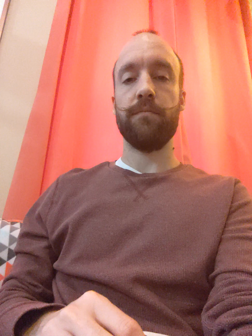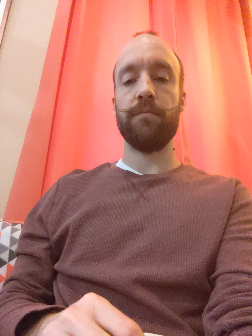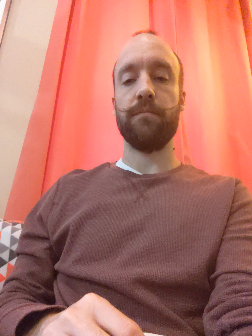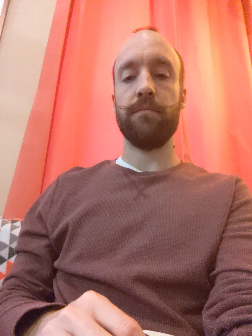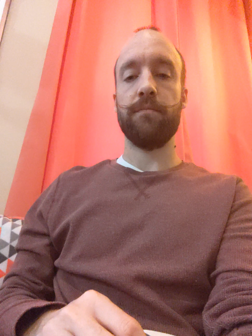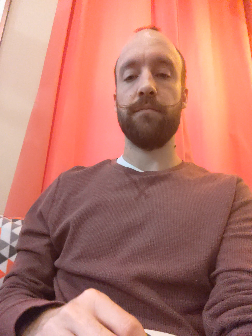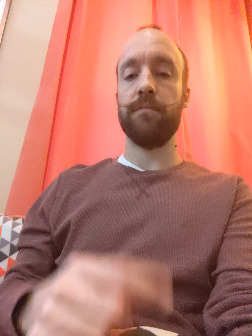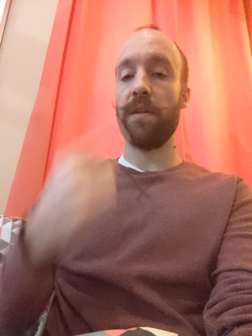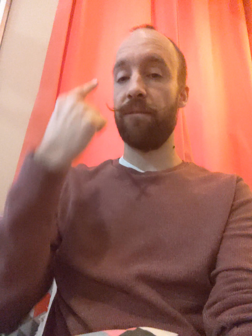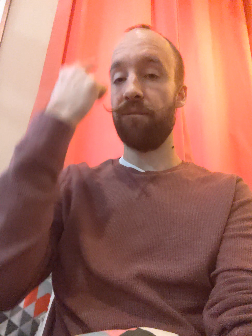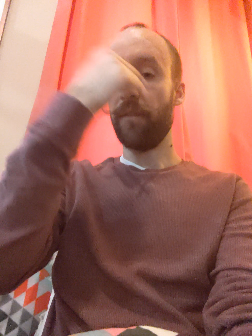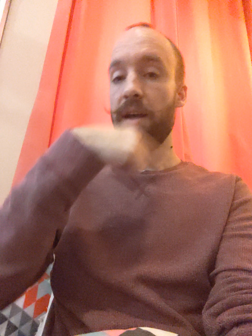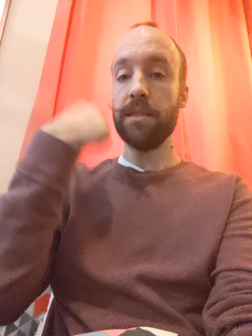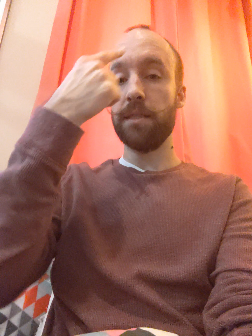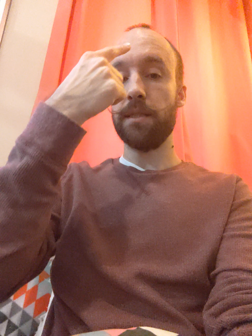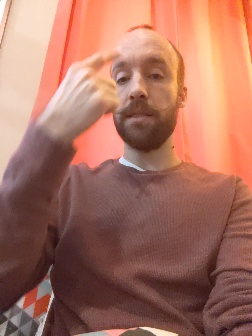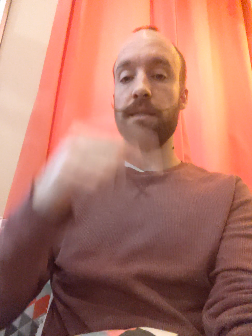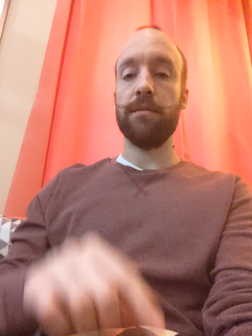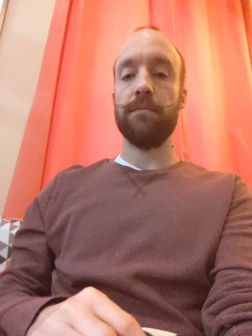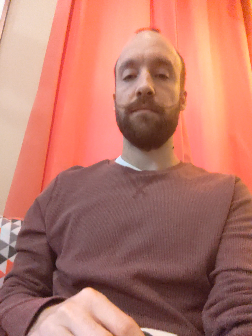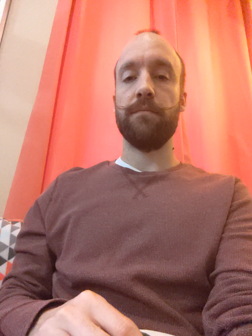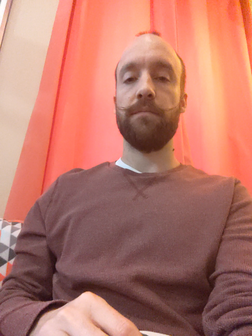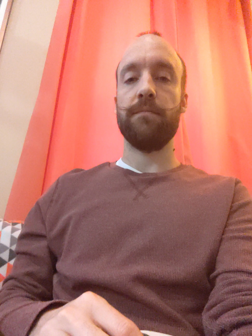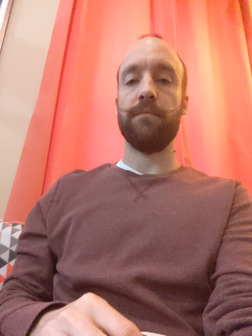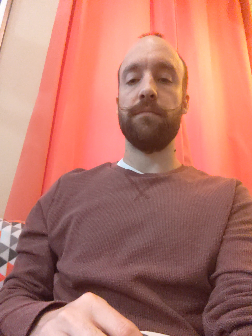face